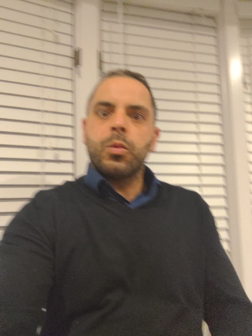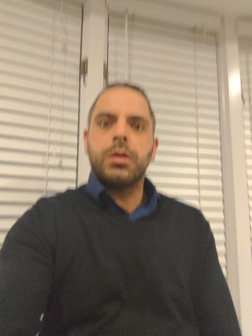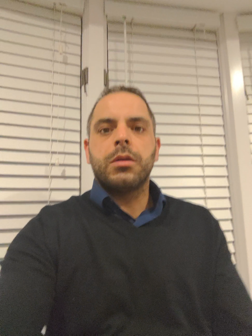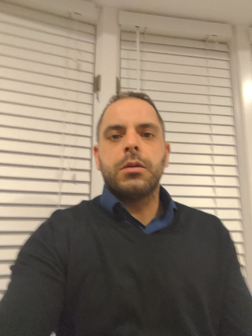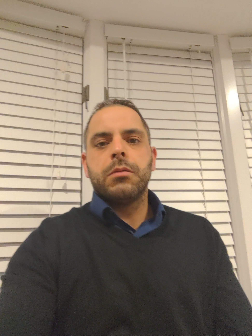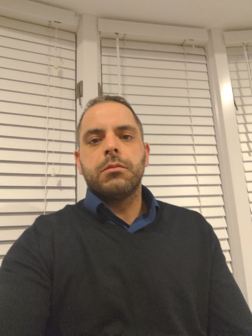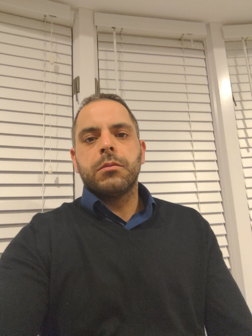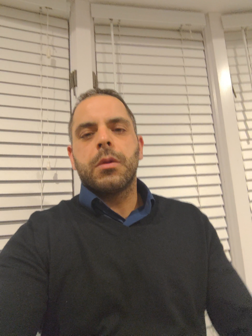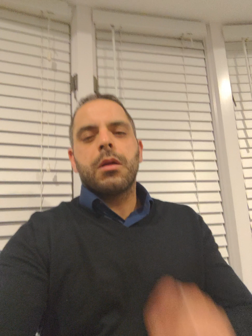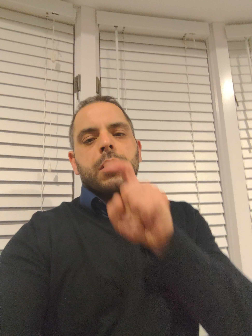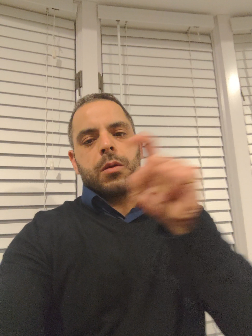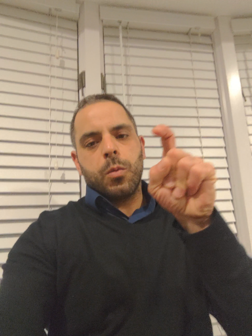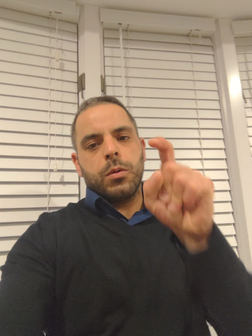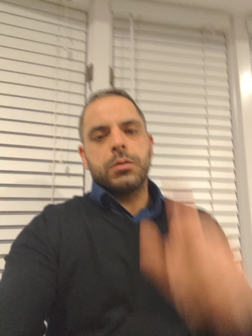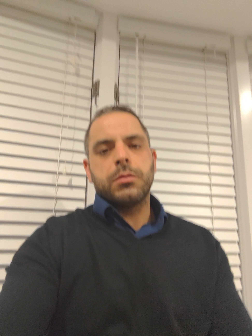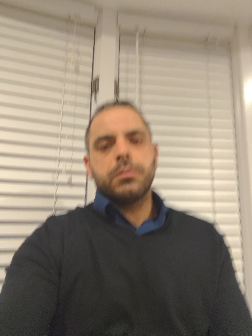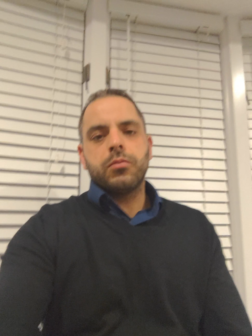closet